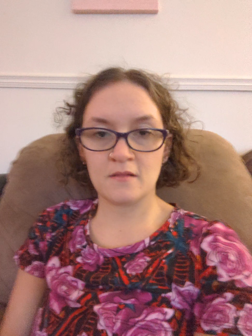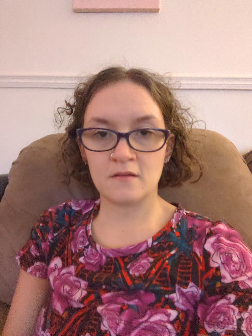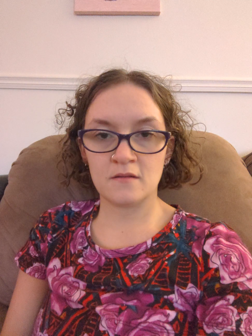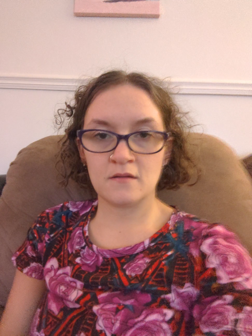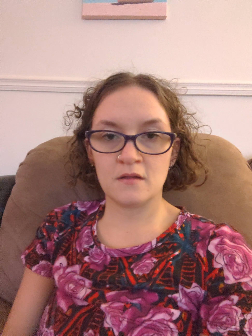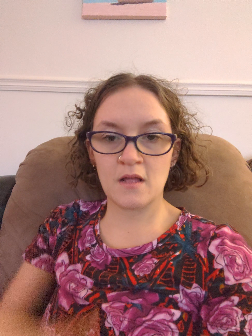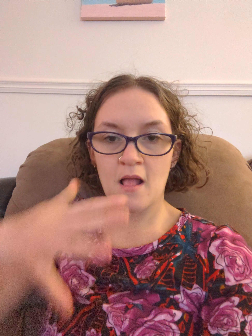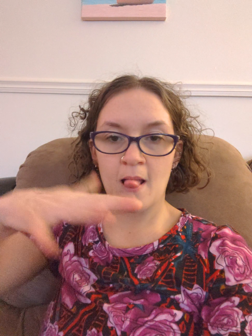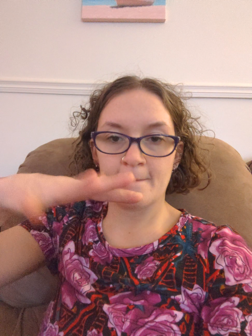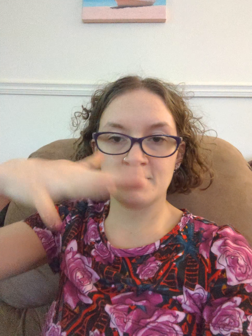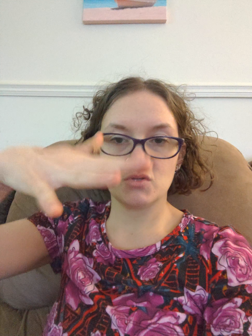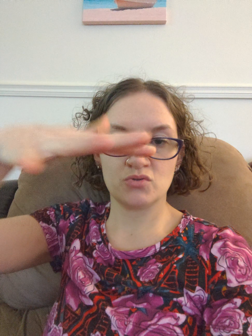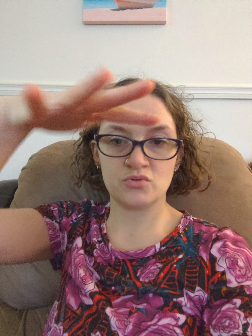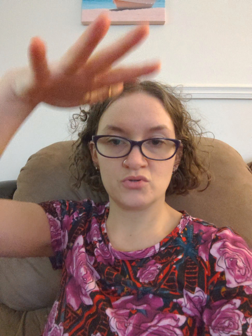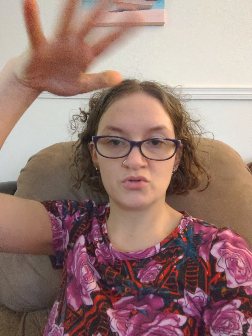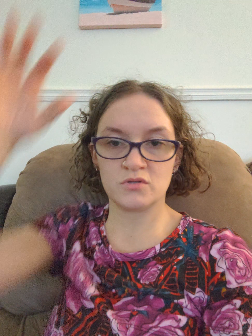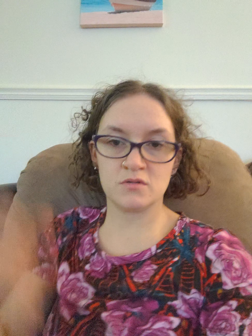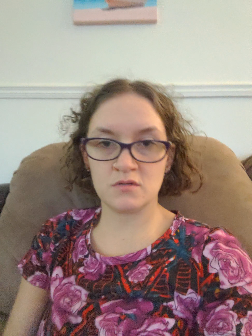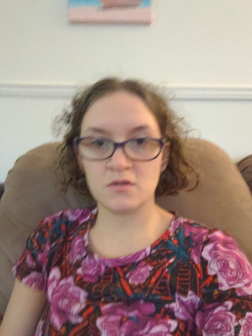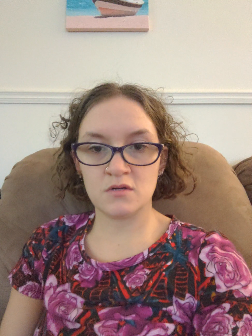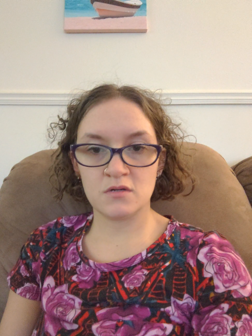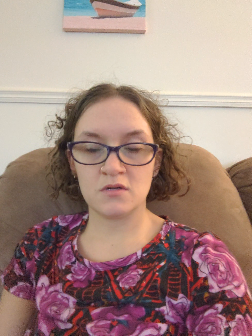helicopter